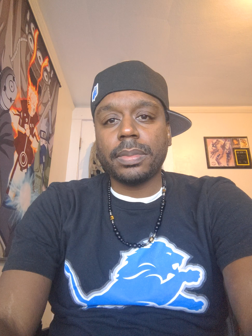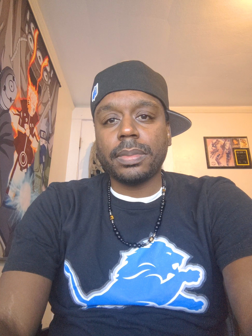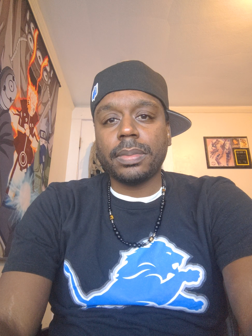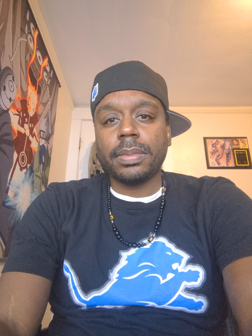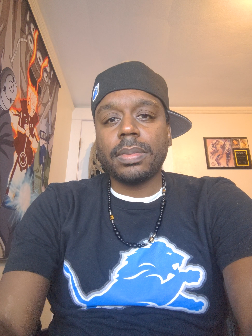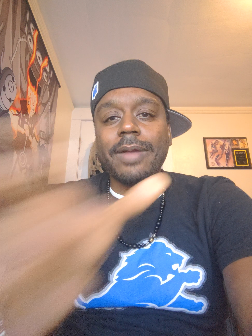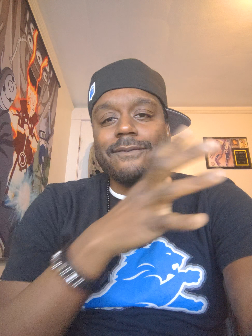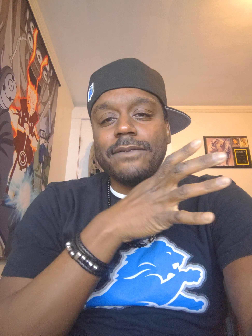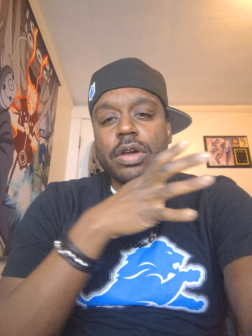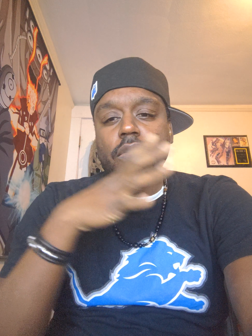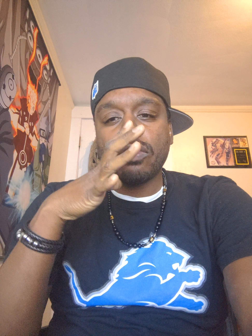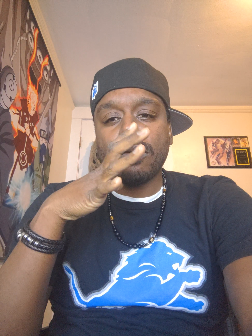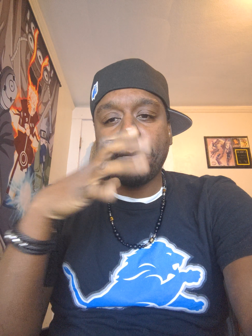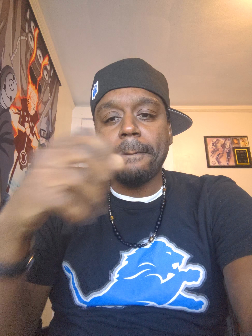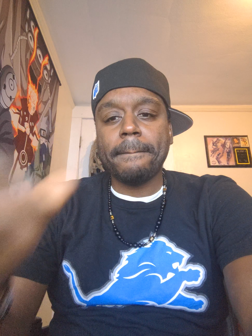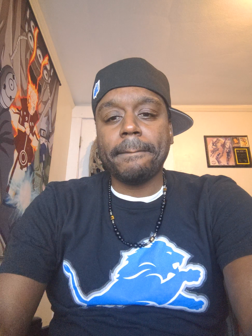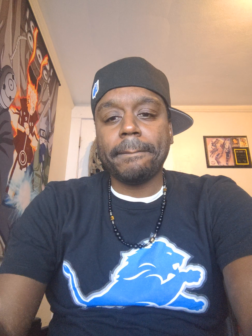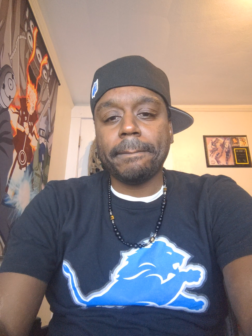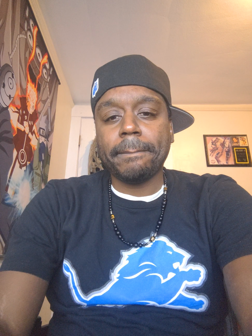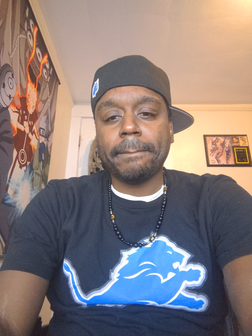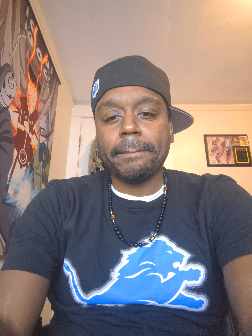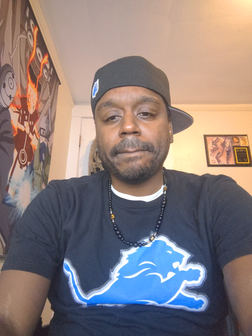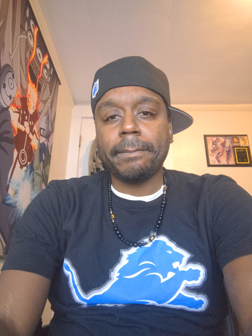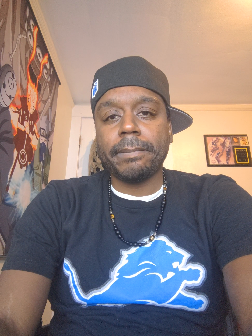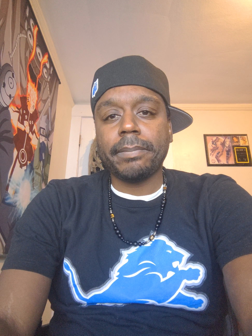farm